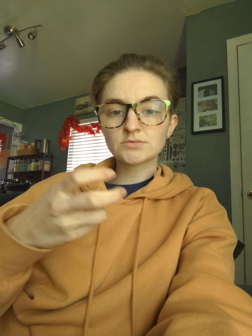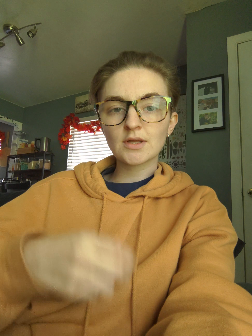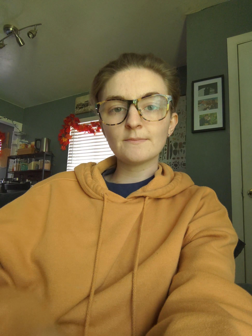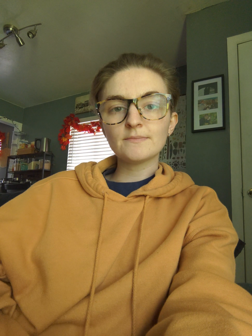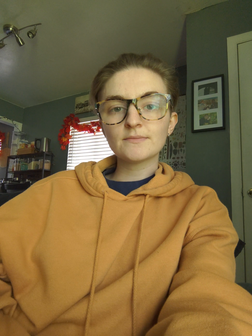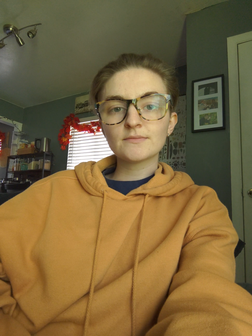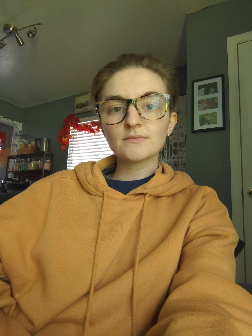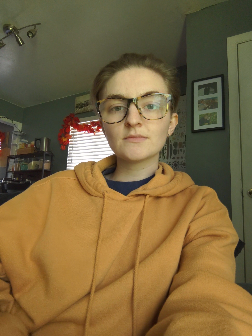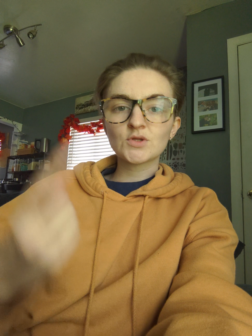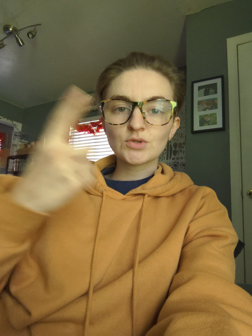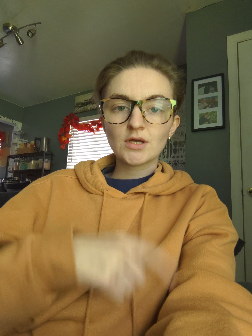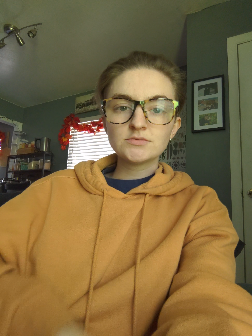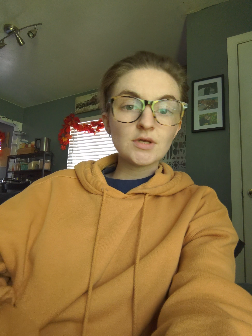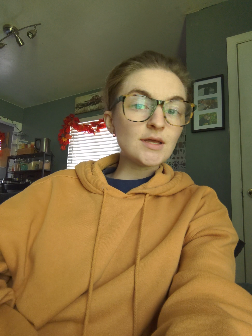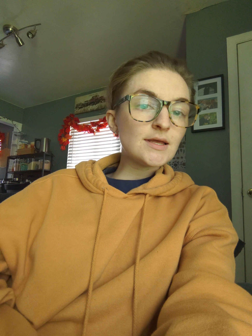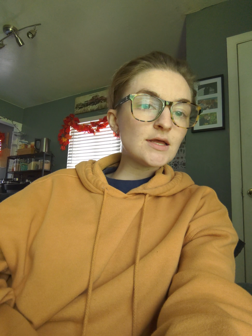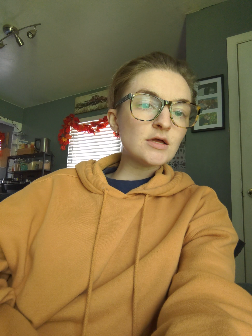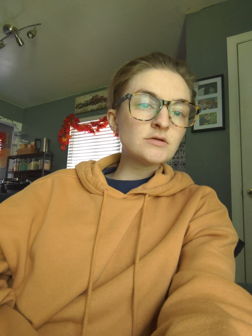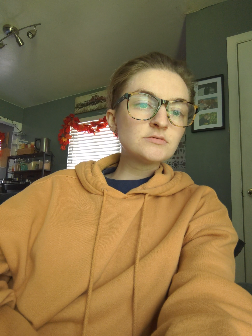day